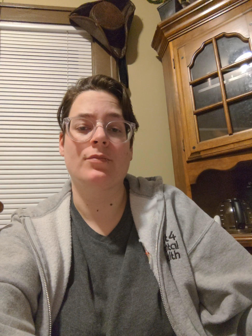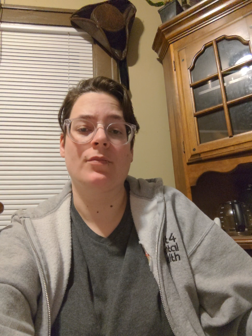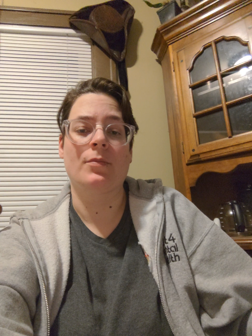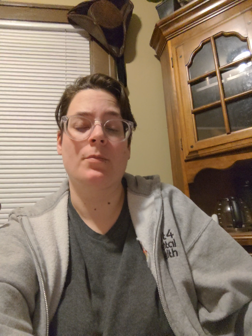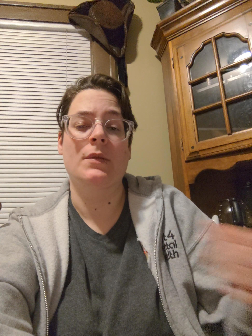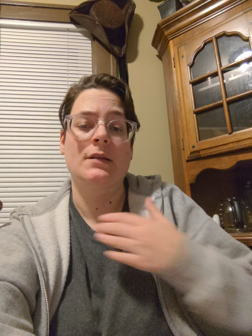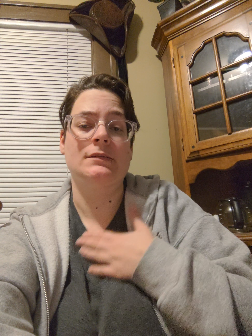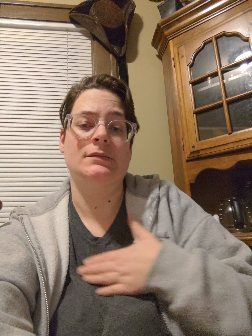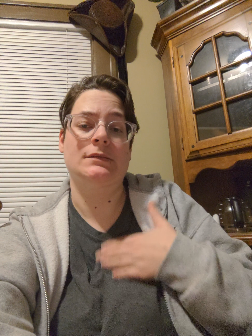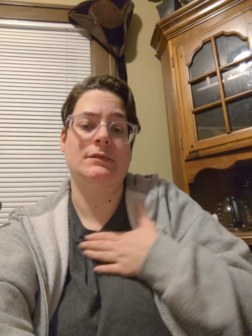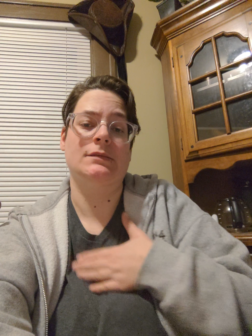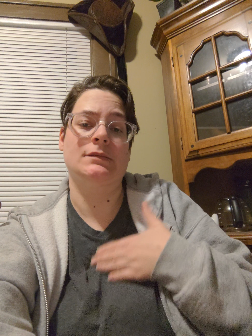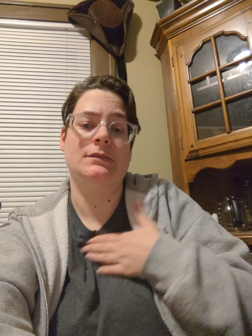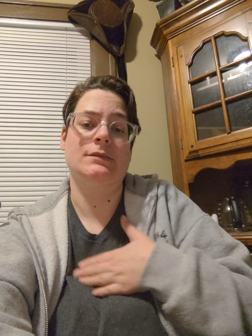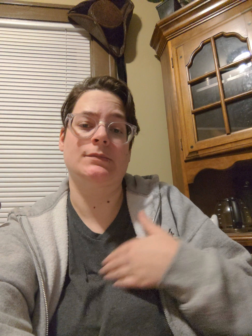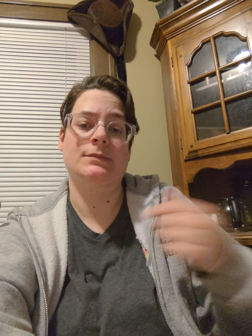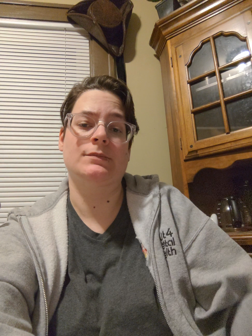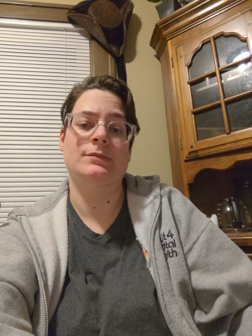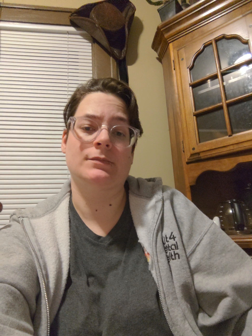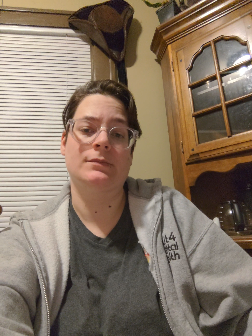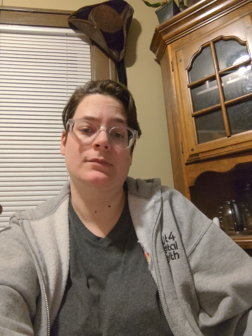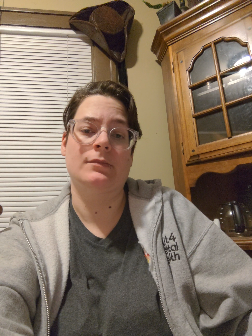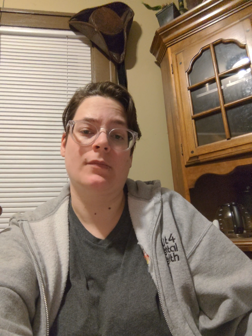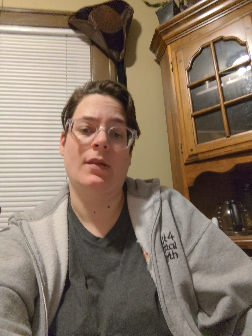please